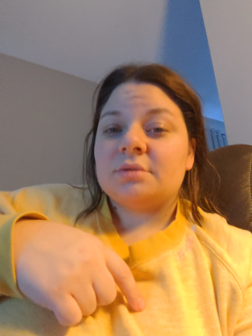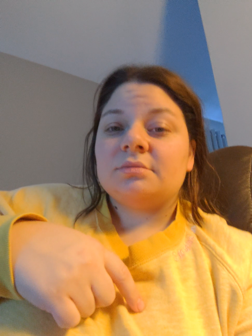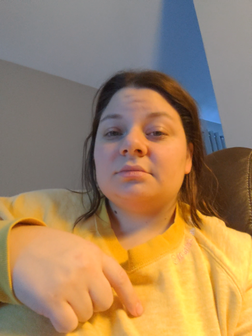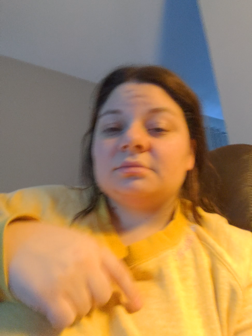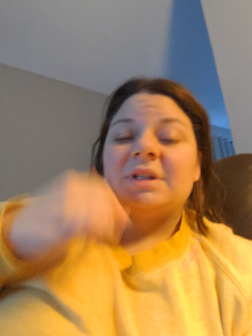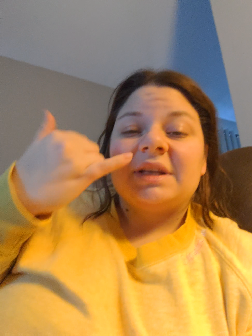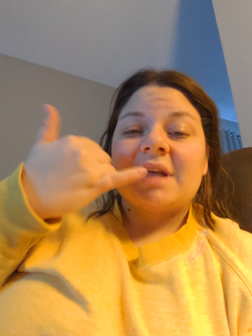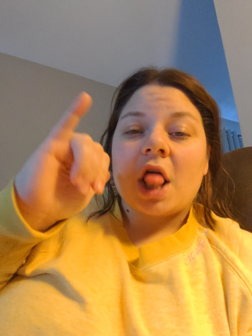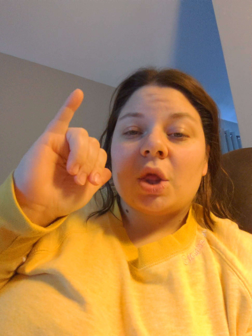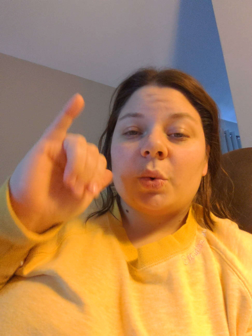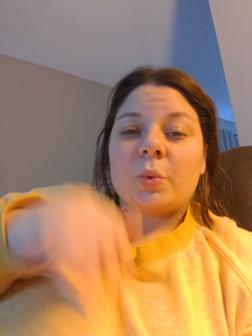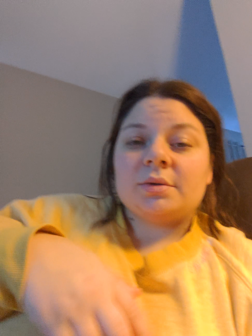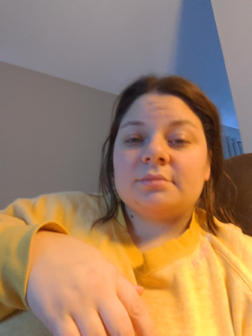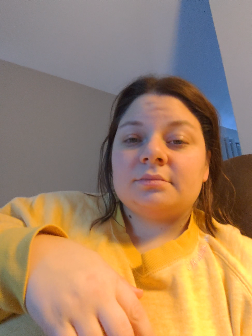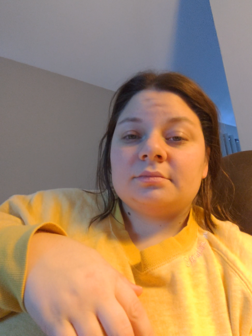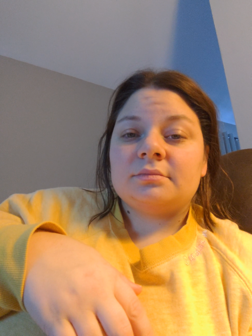yellow